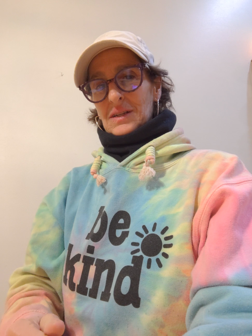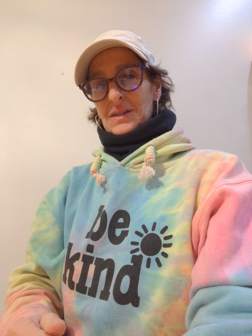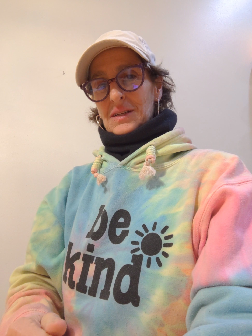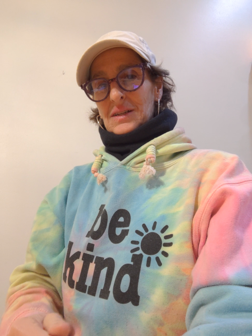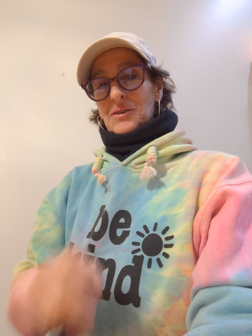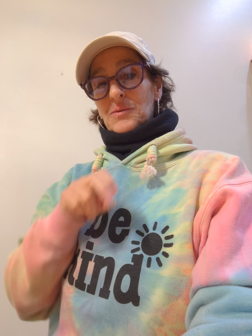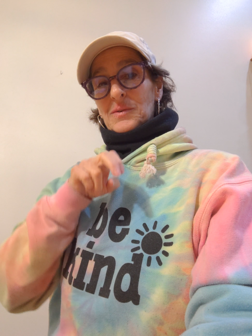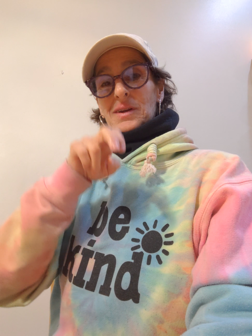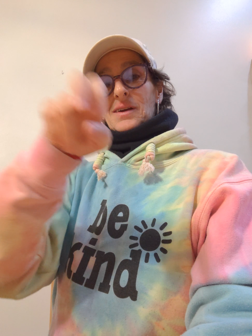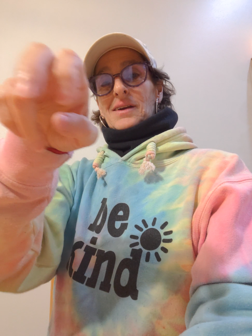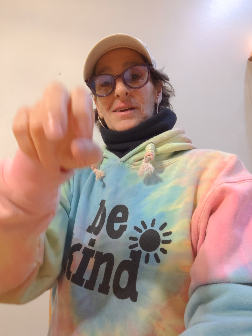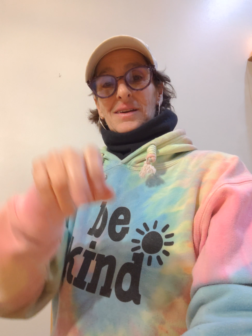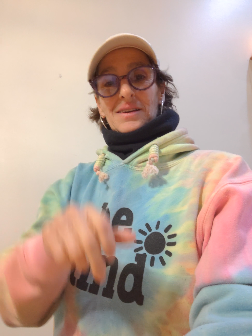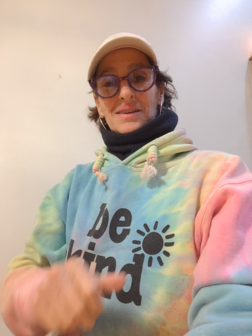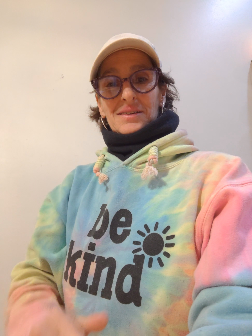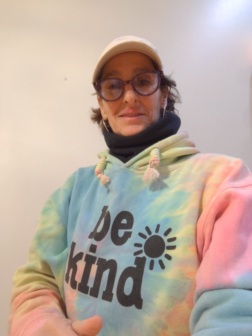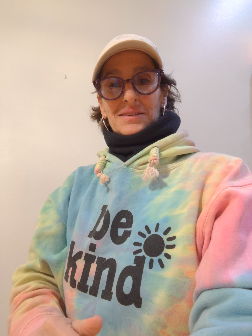ride